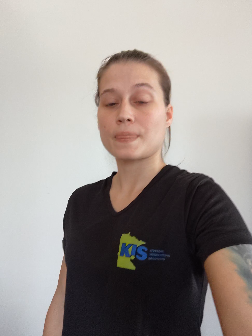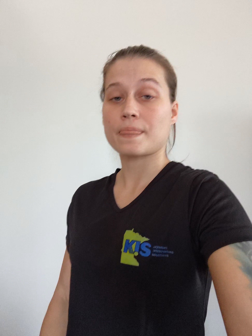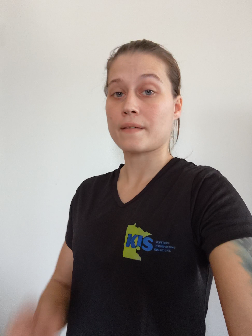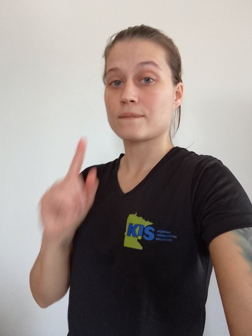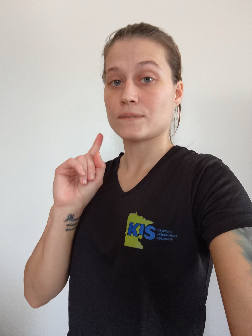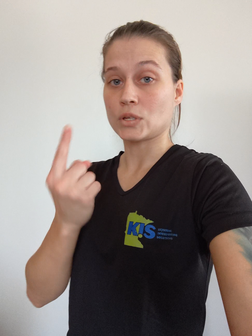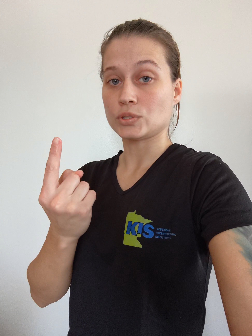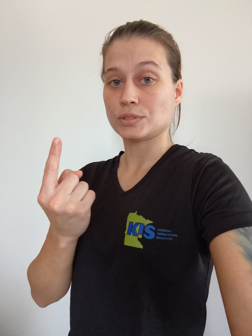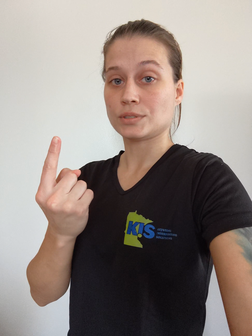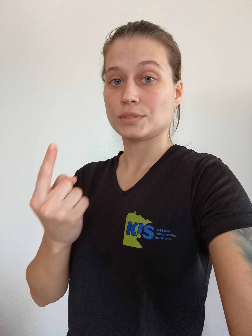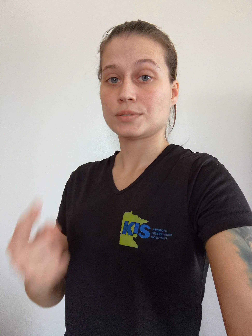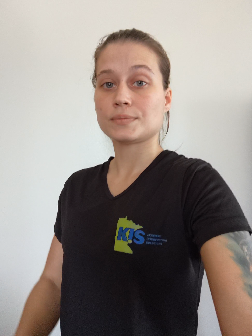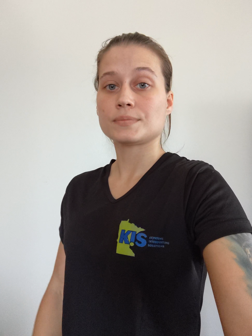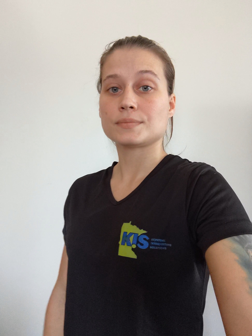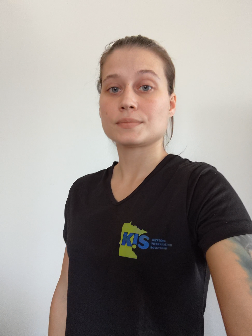first